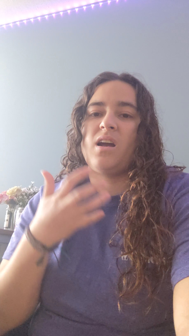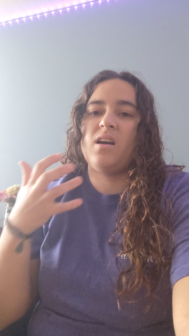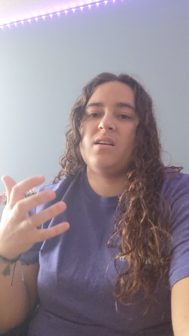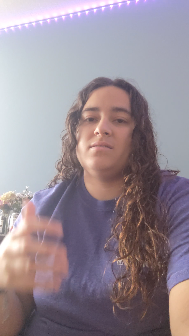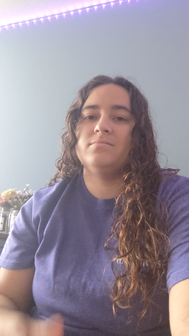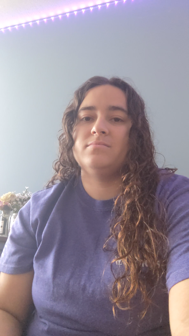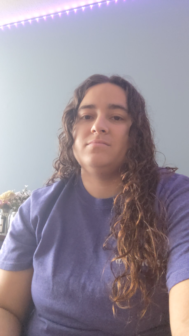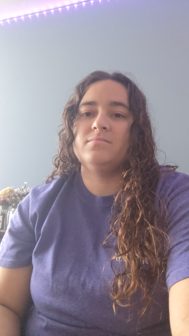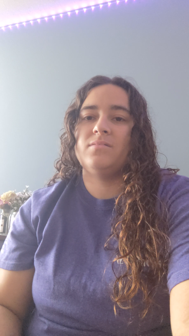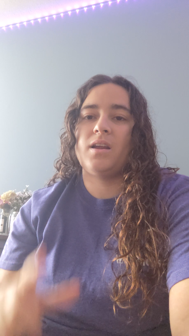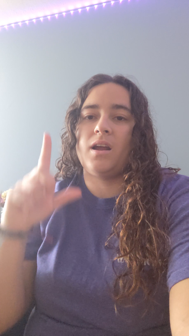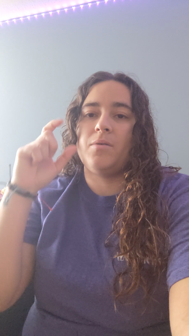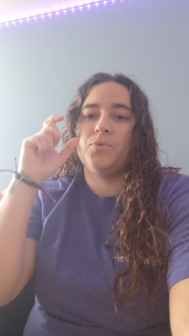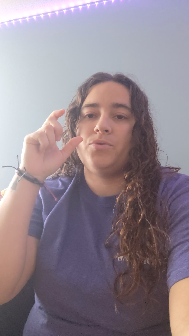camera